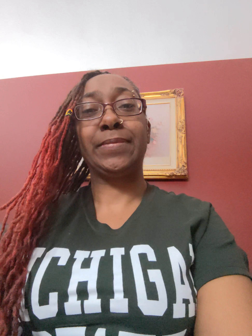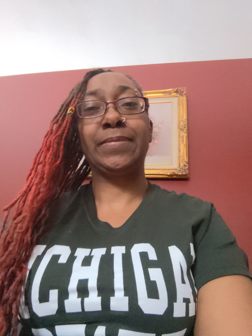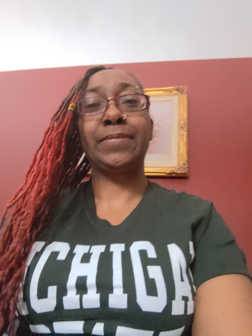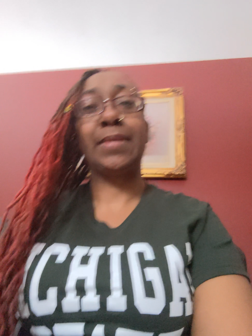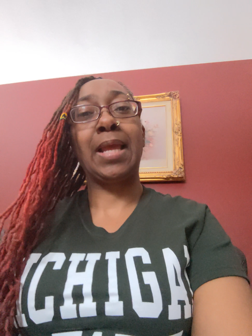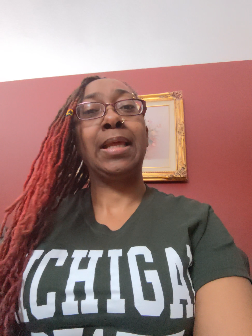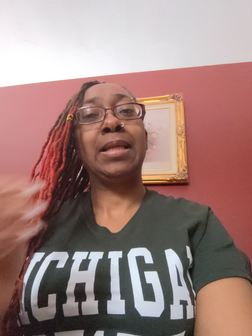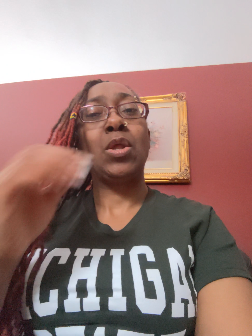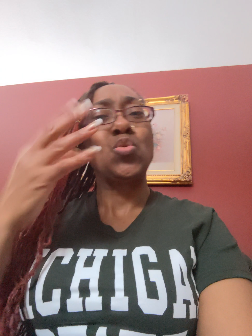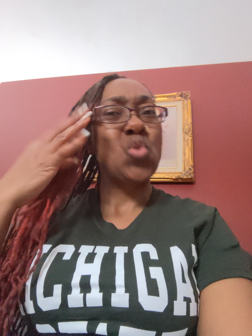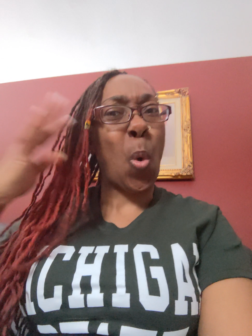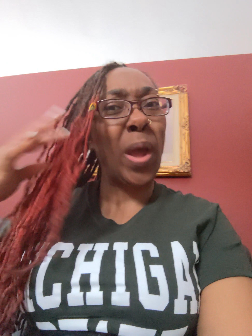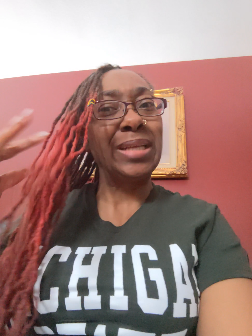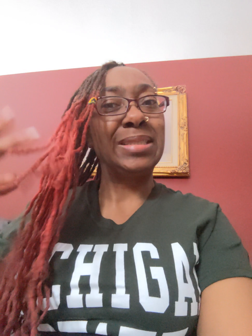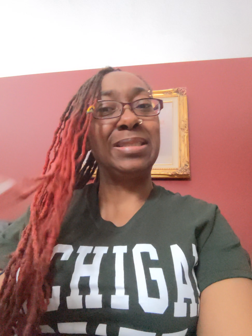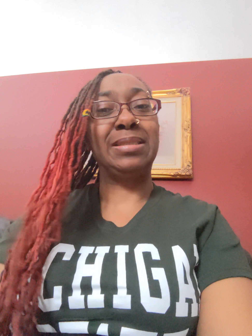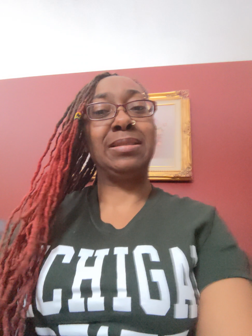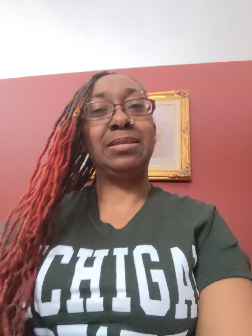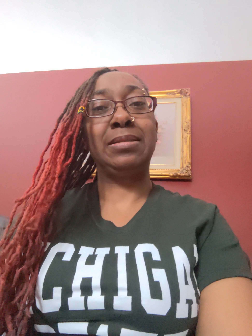noisy